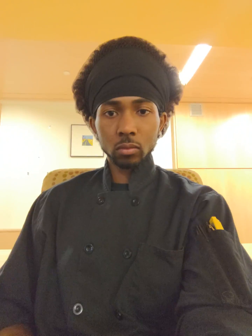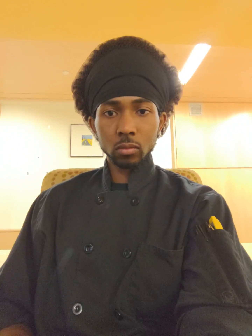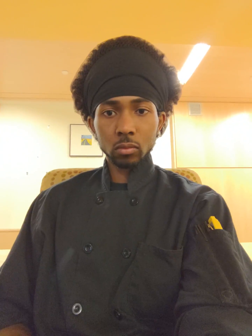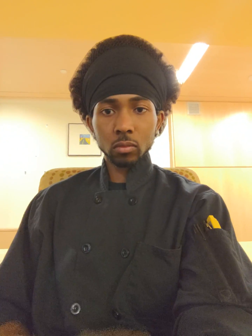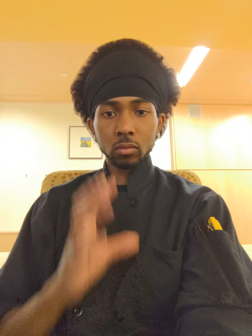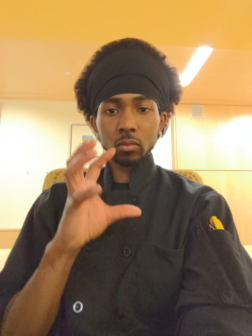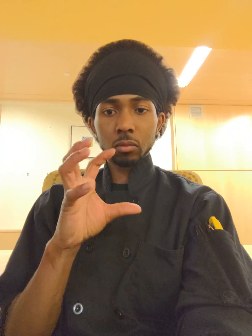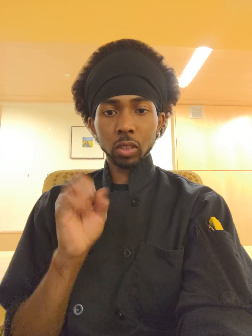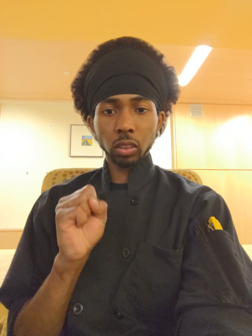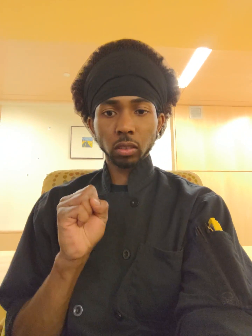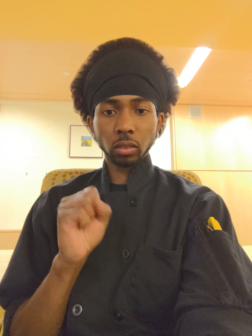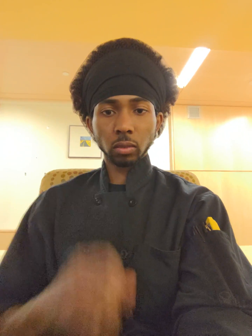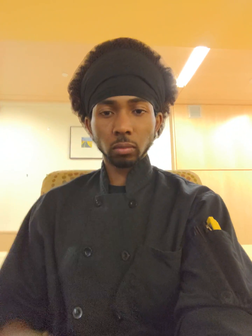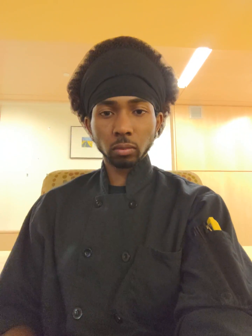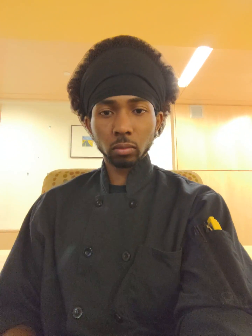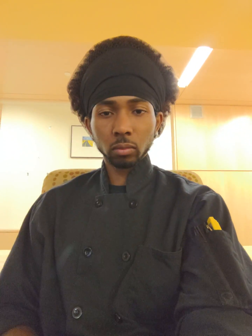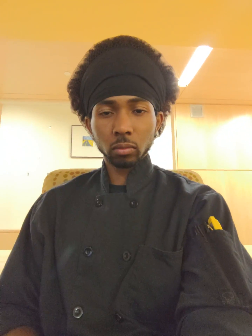catch